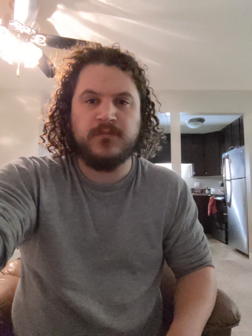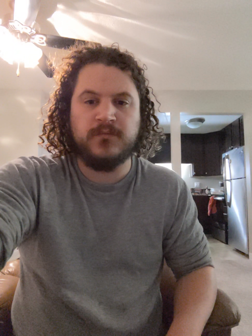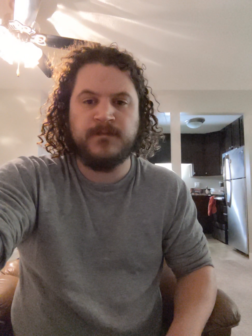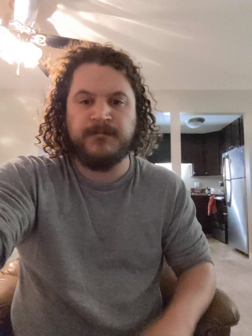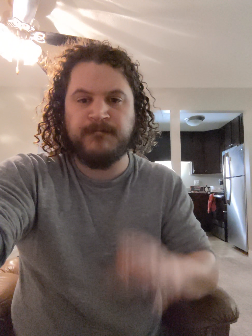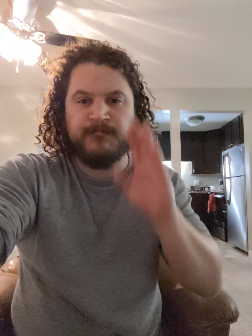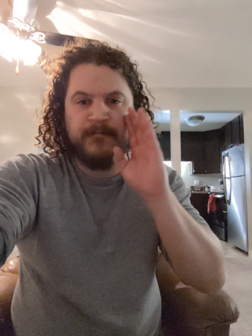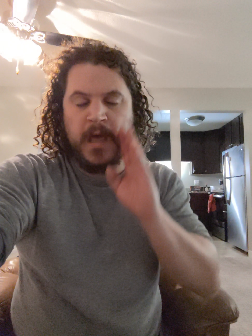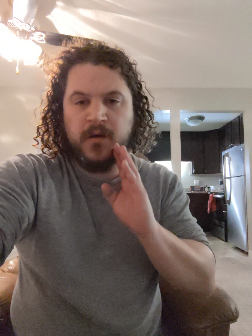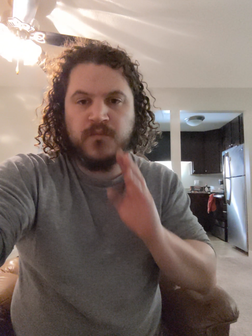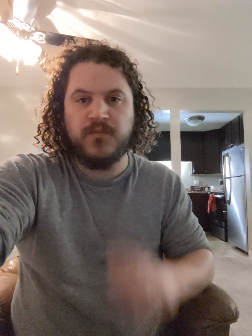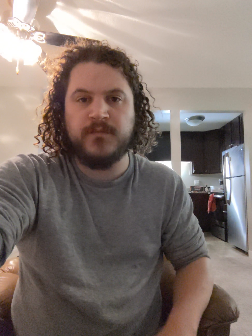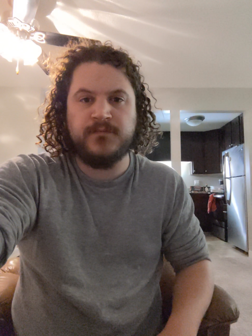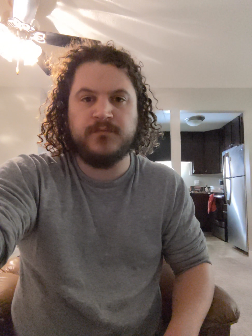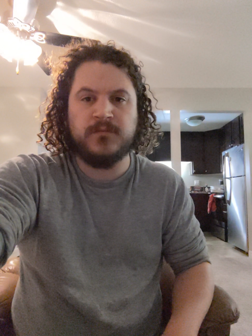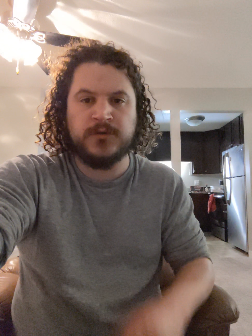brown